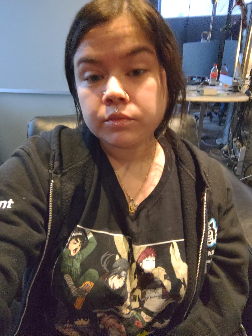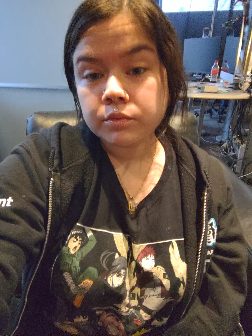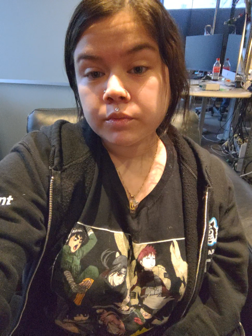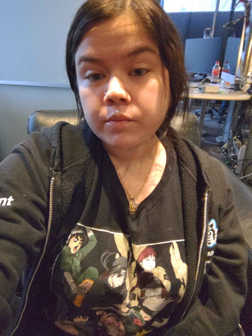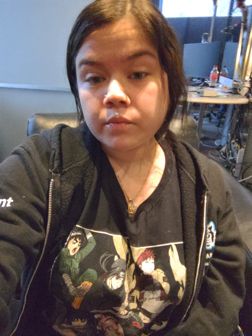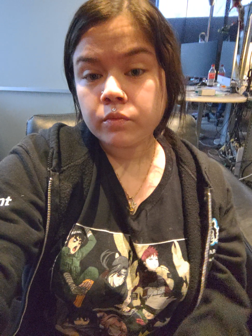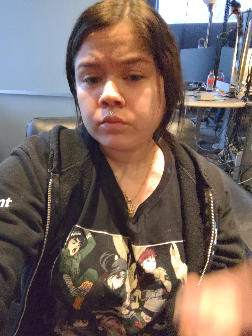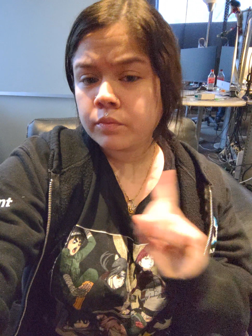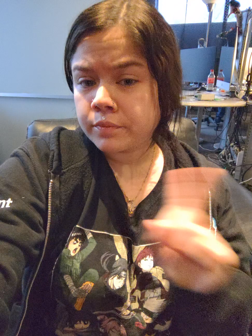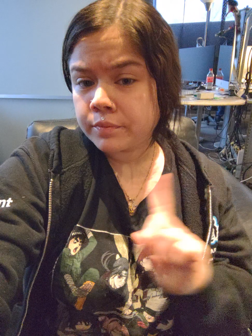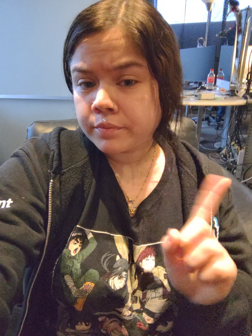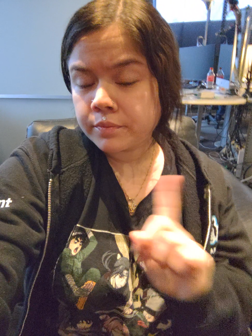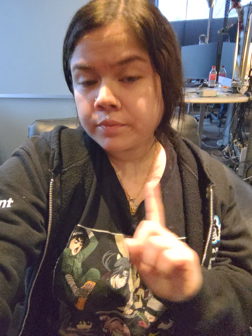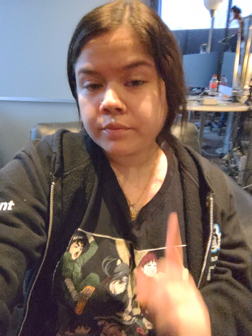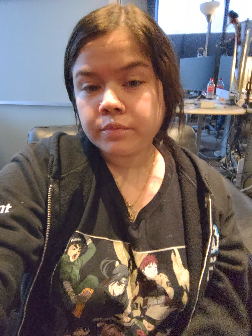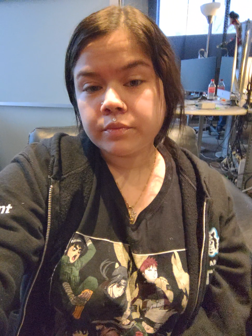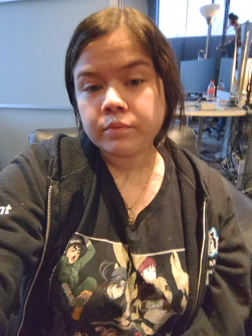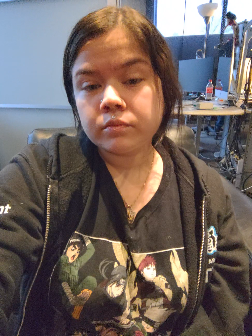where